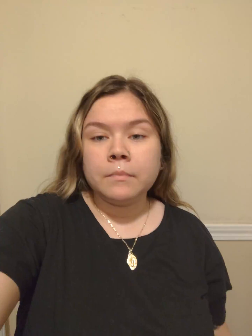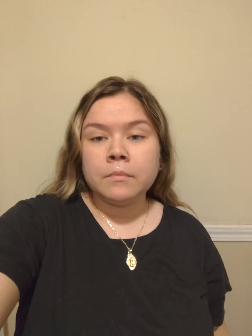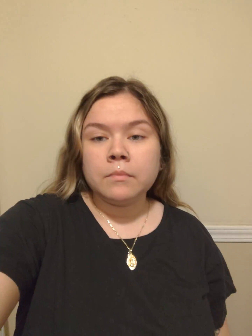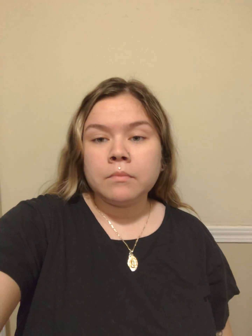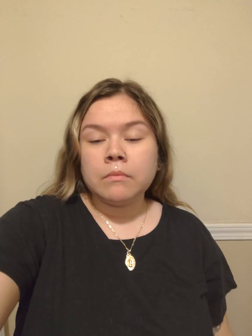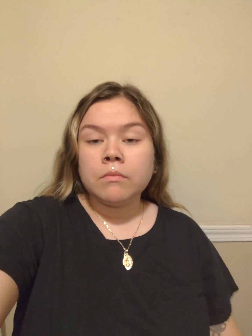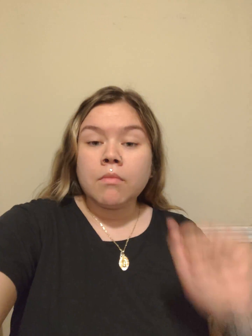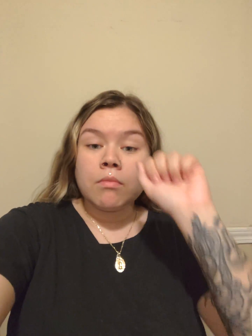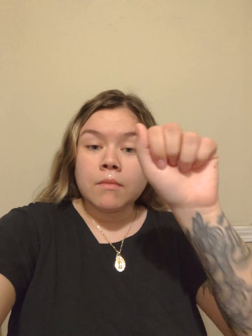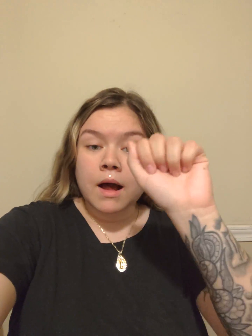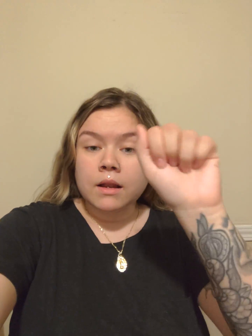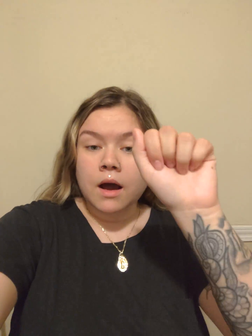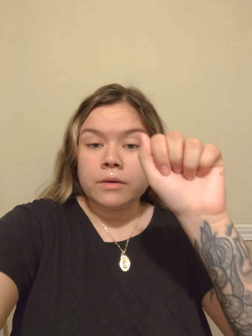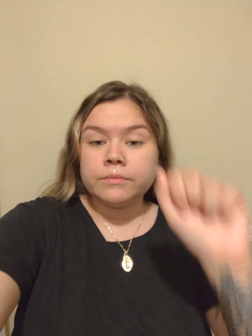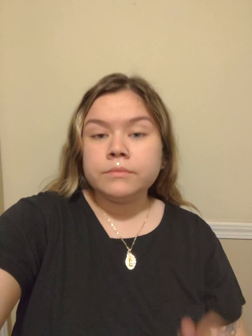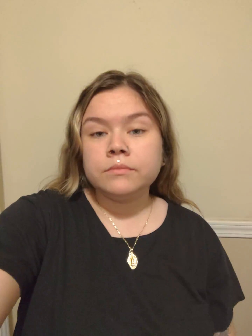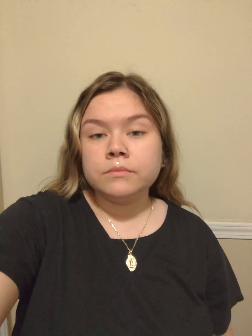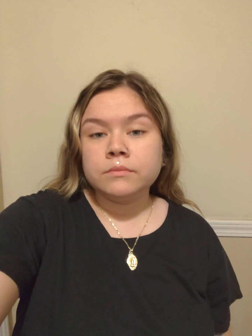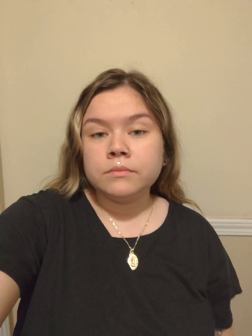knock